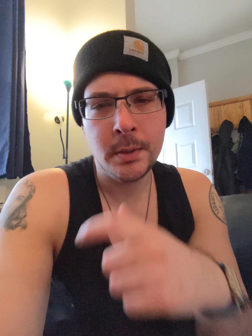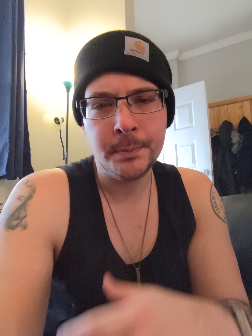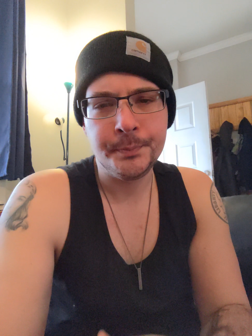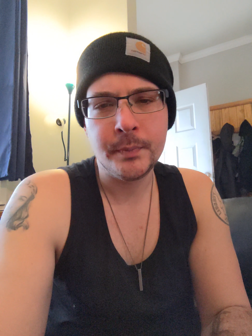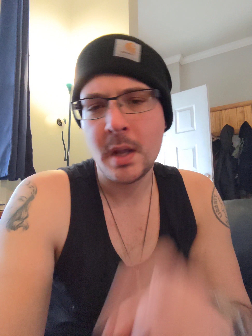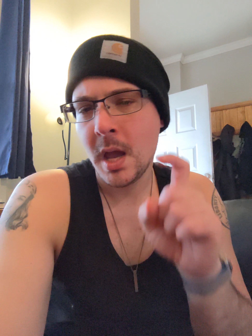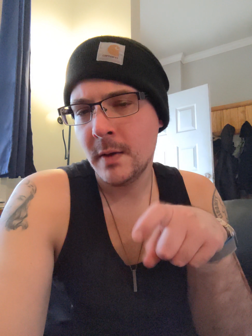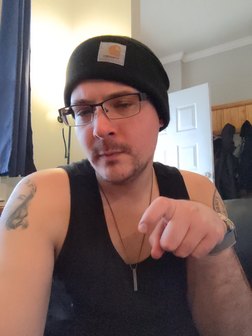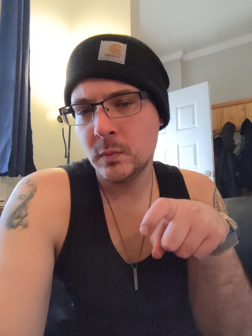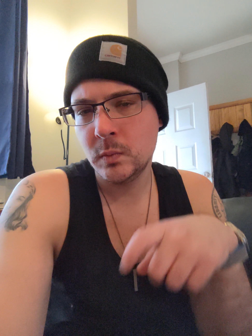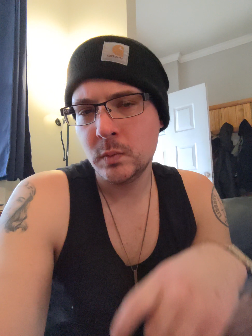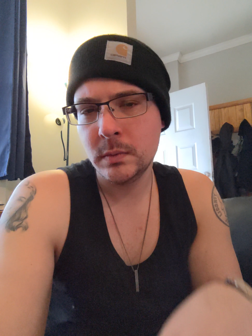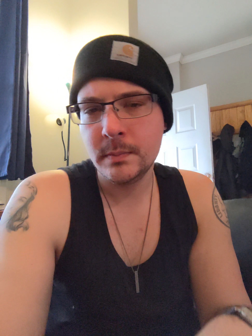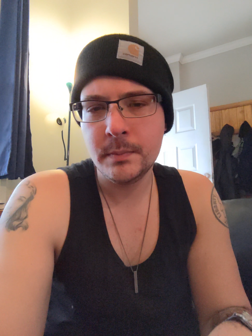have to